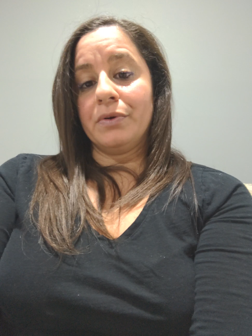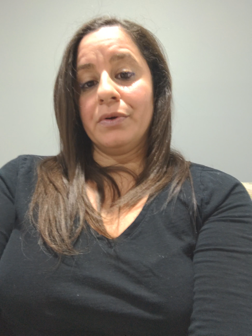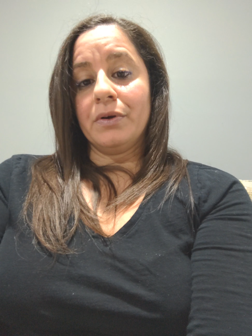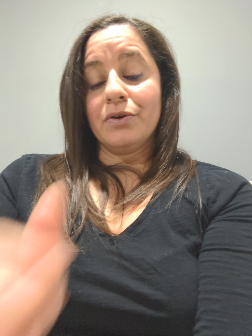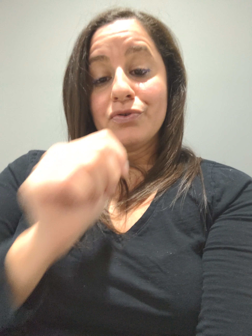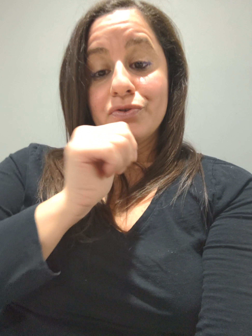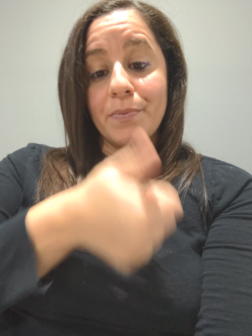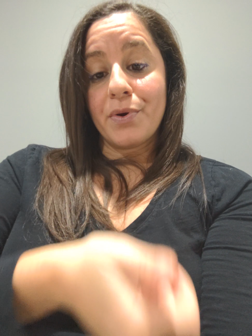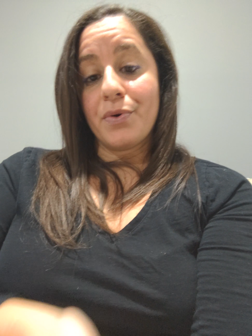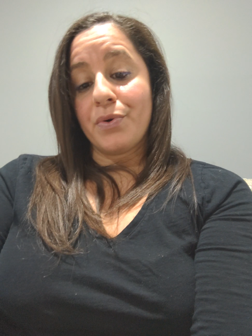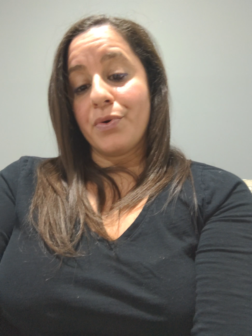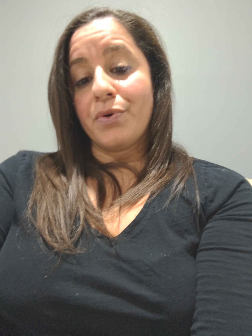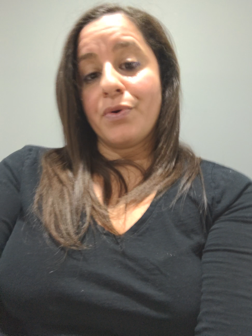tomorrow